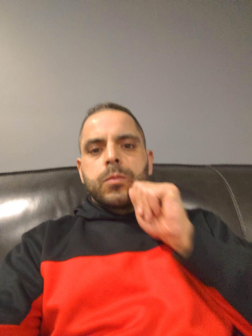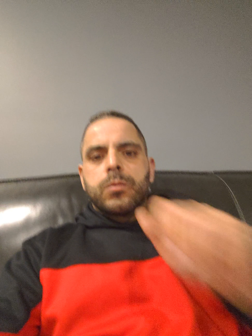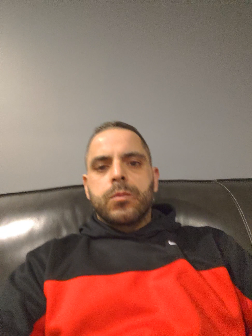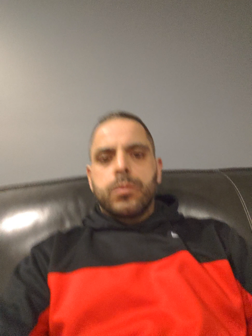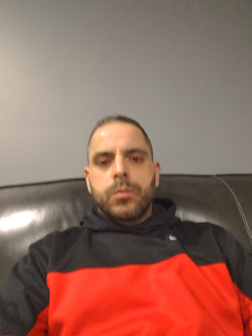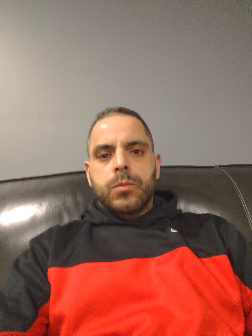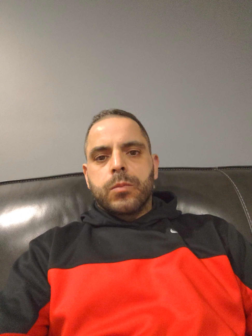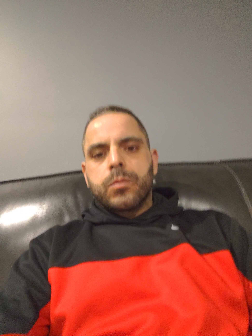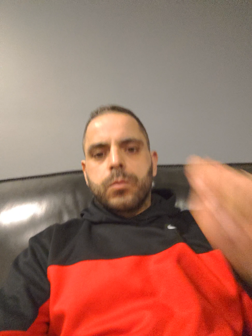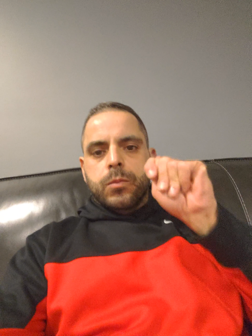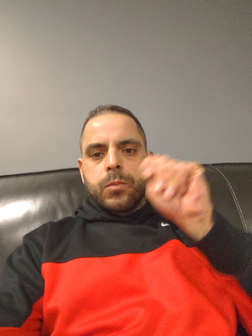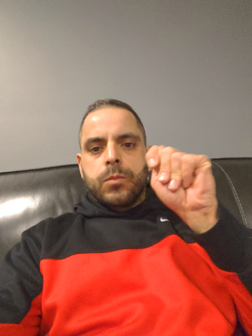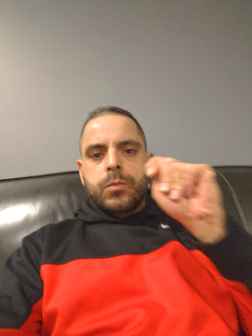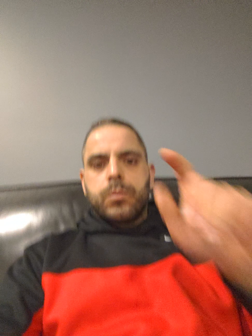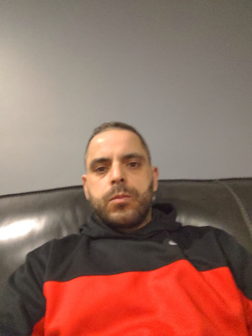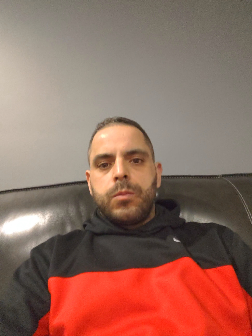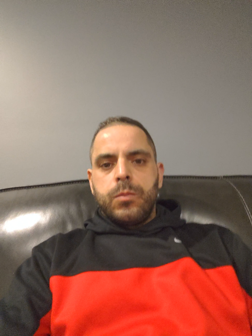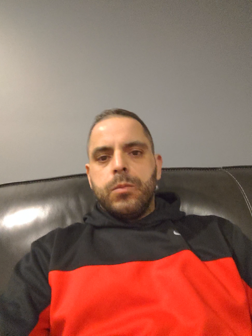potty